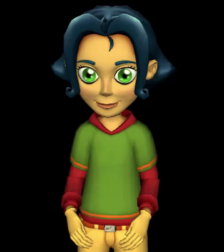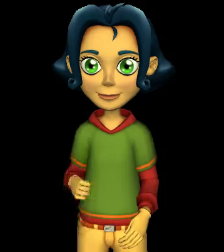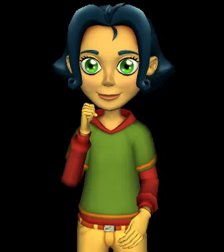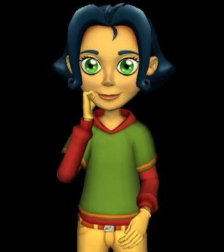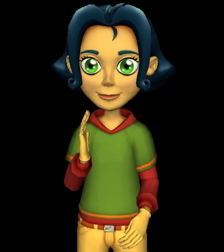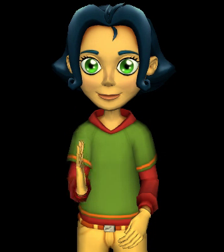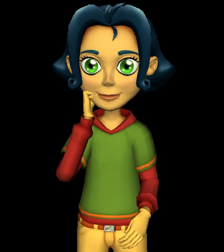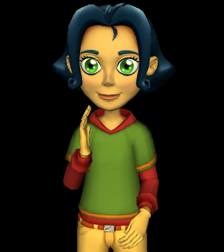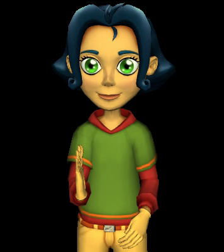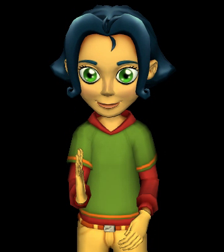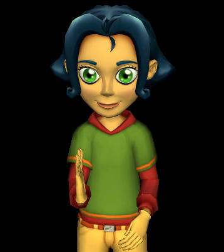كل يوم